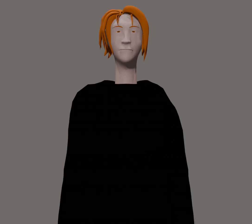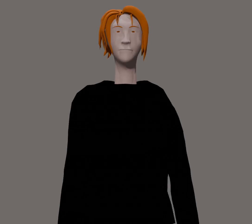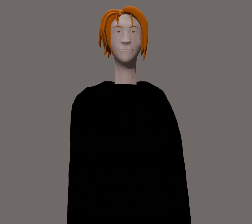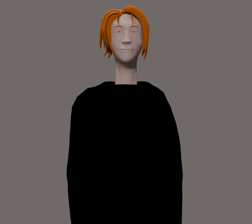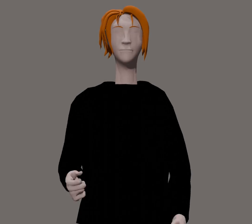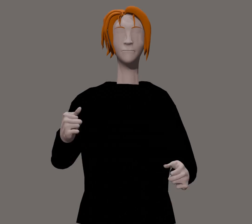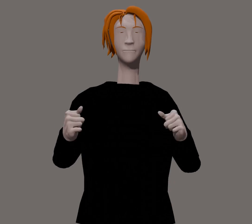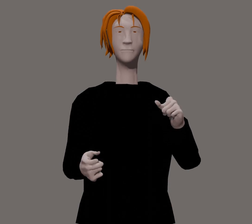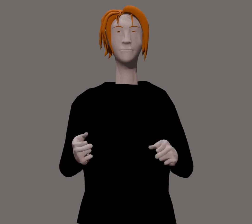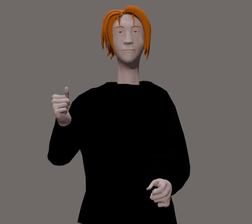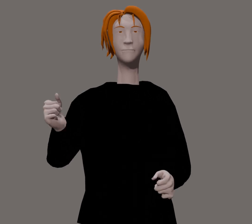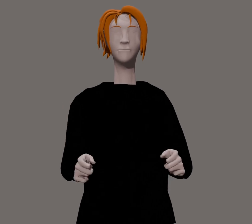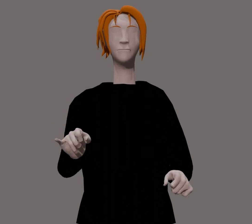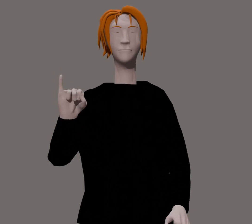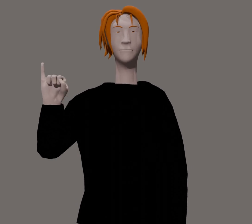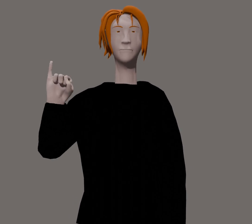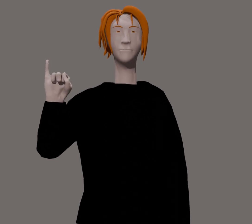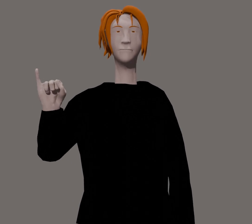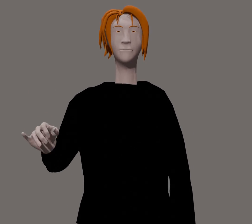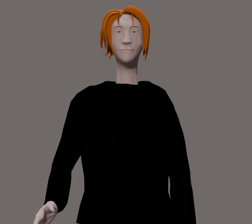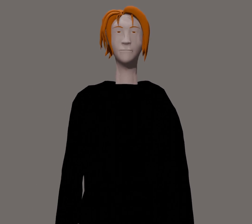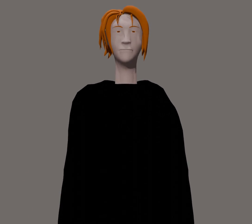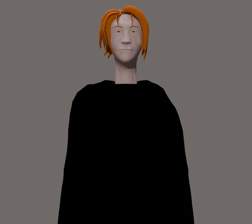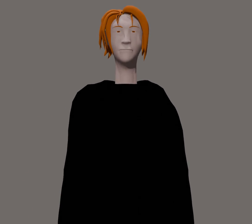Car Insurance